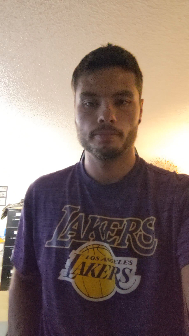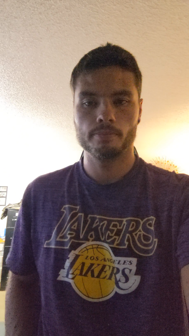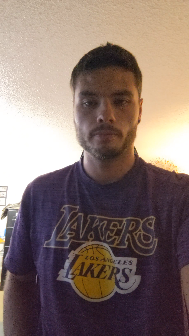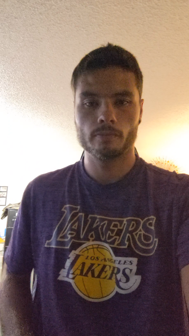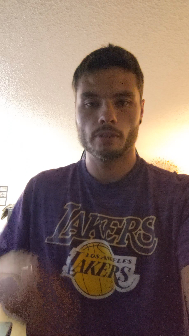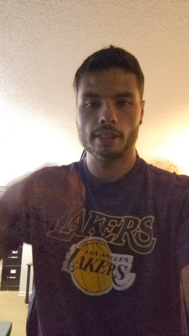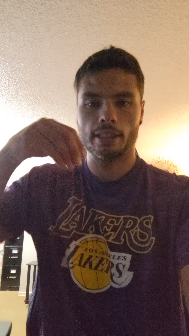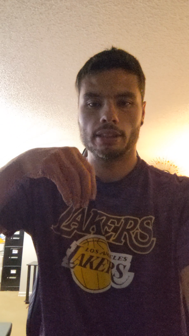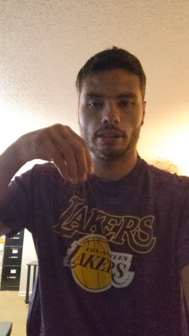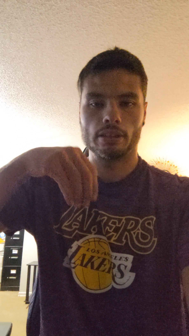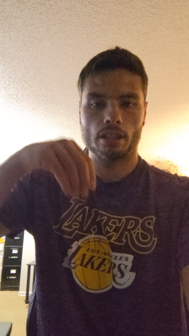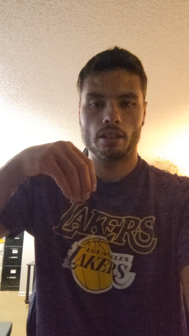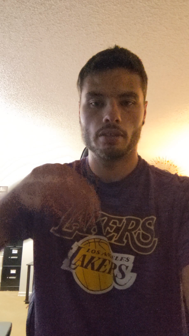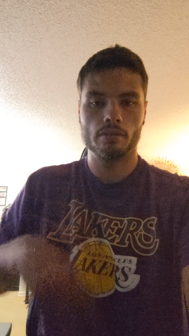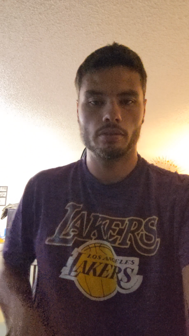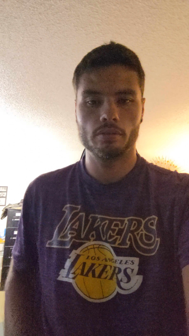inside